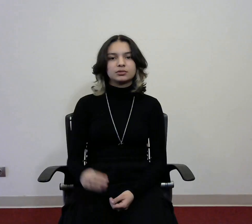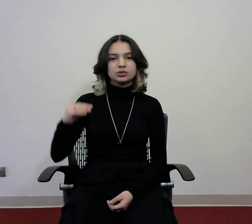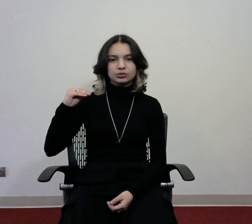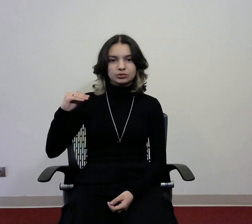J